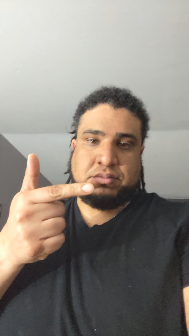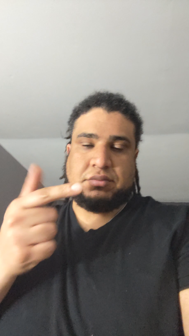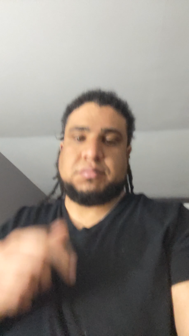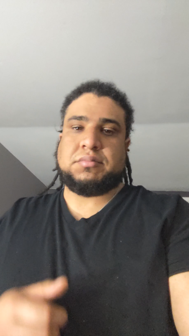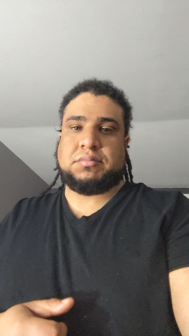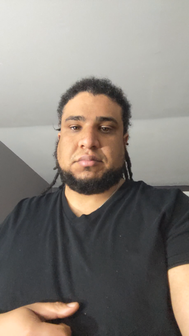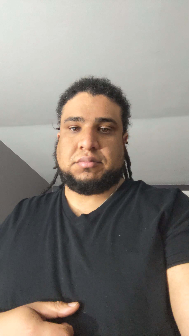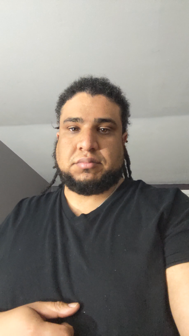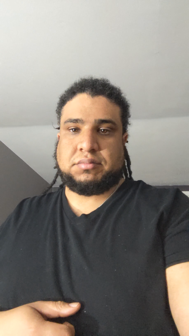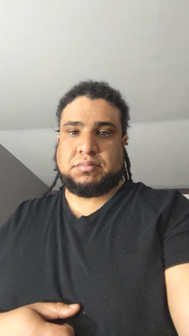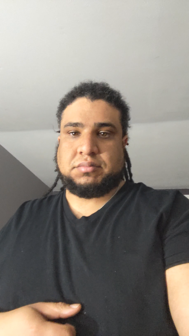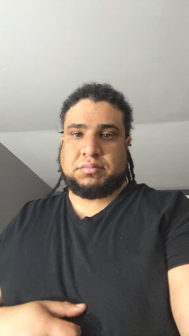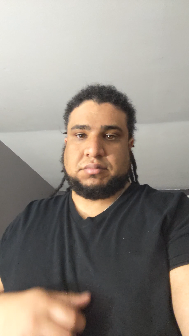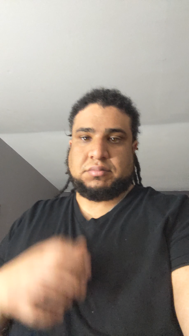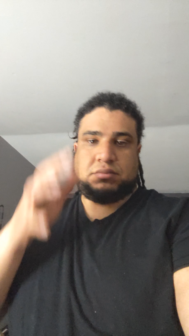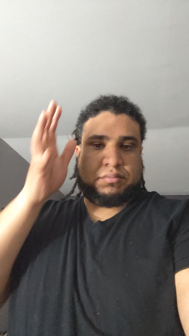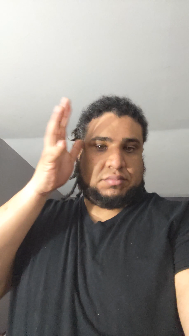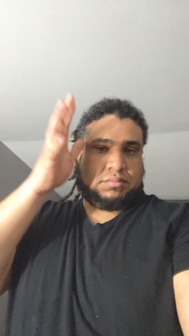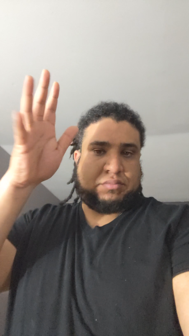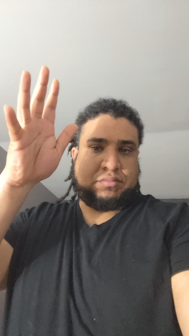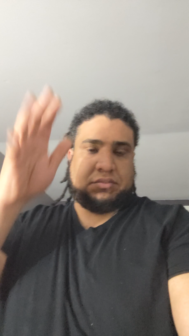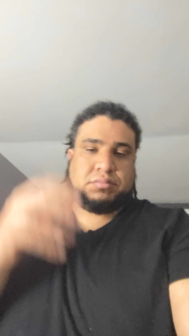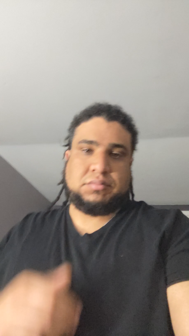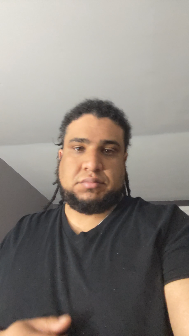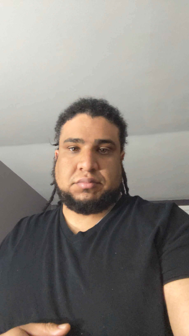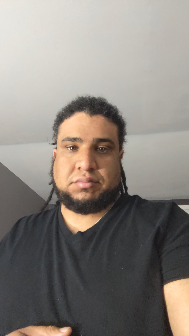deer